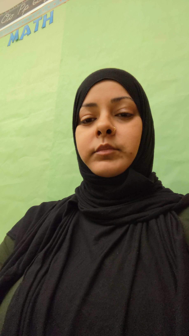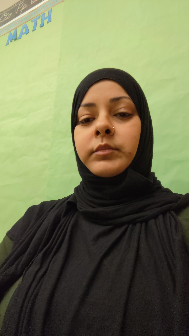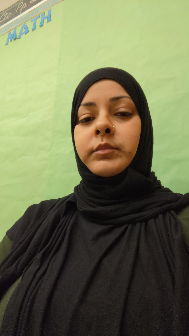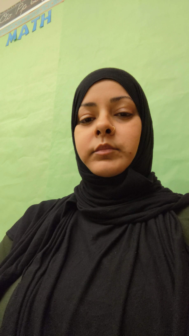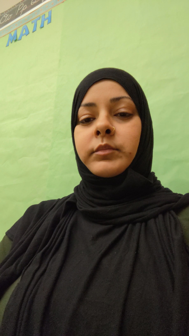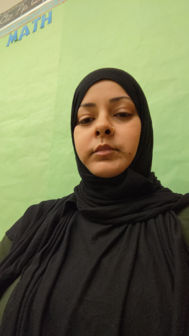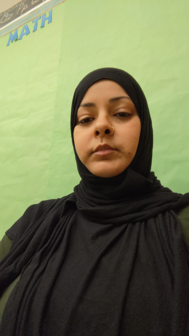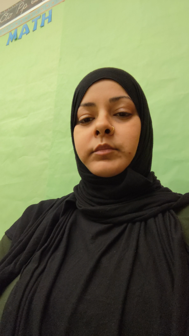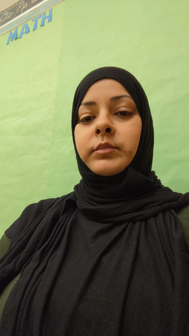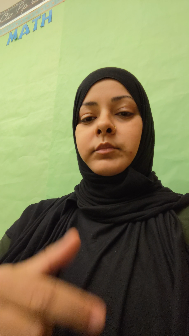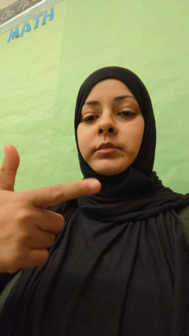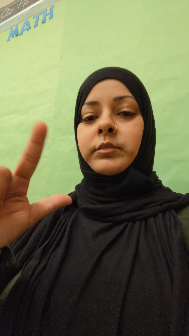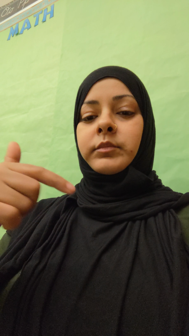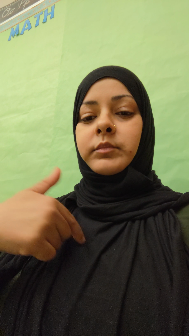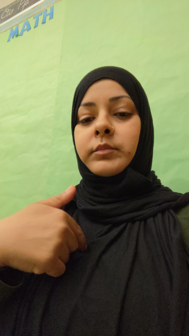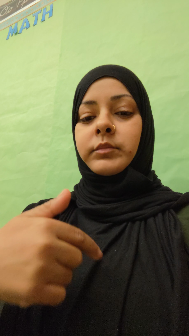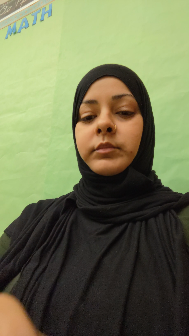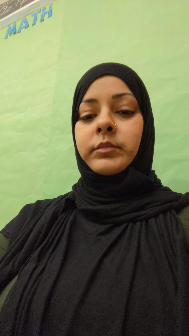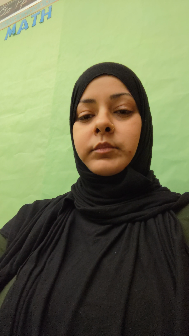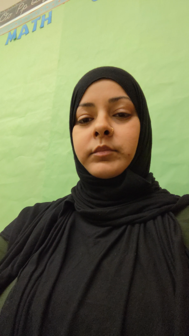let me